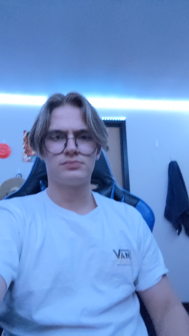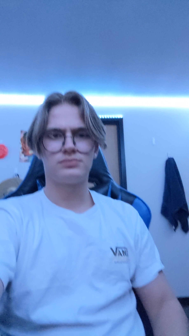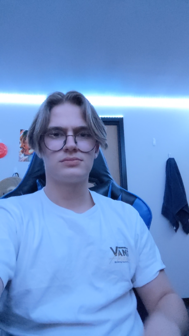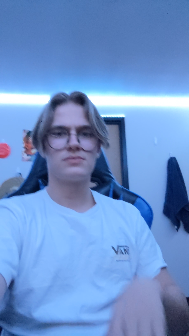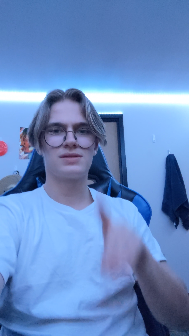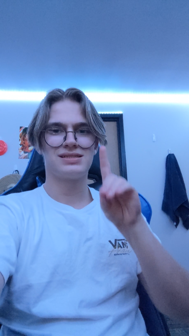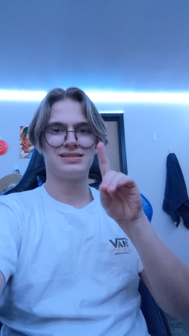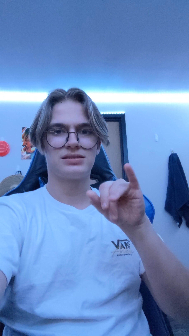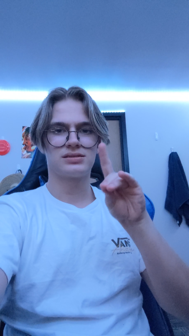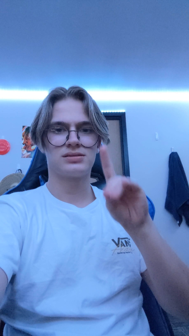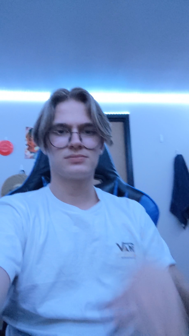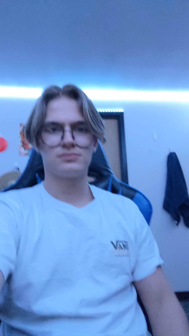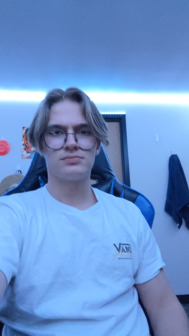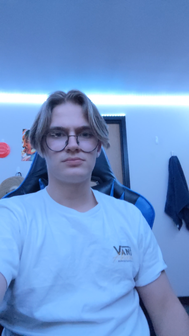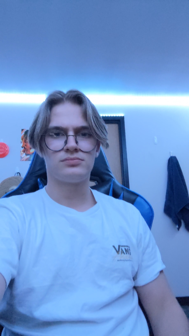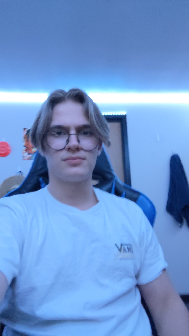did